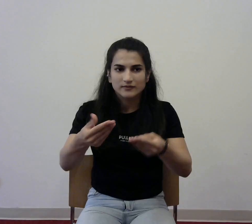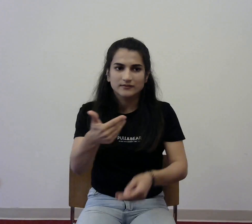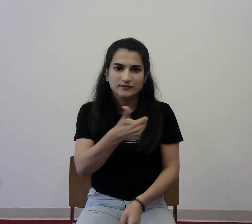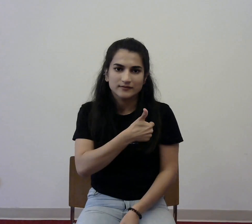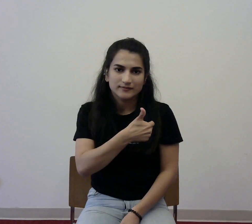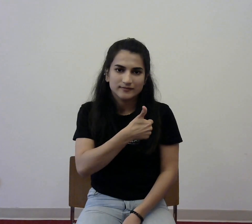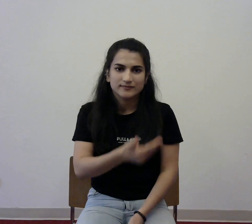istəmək